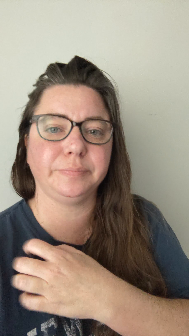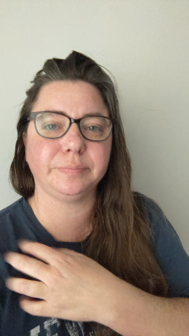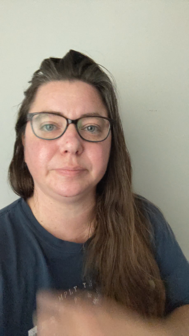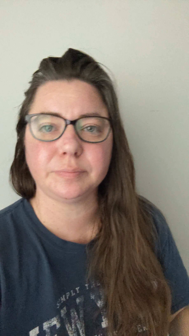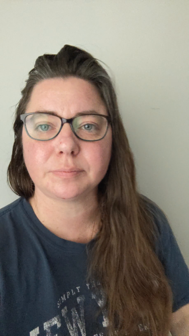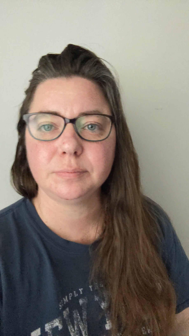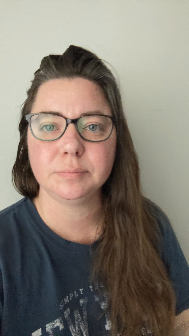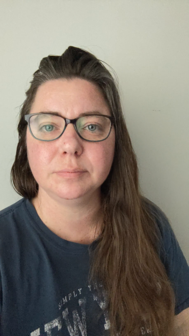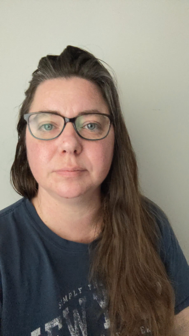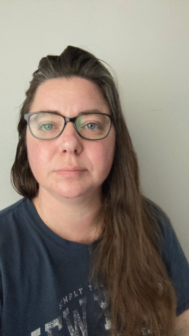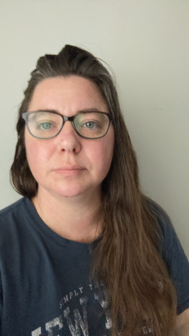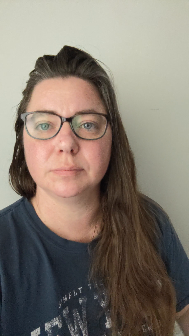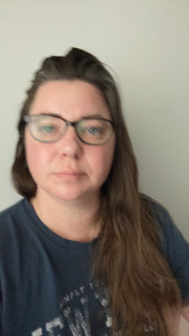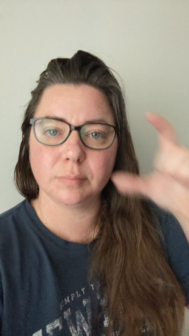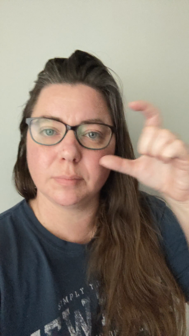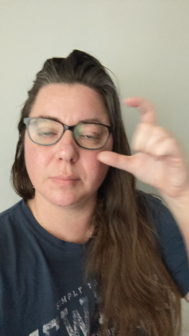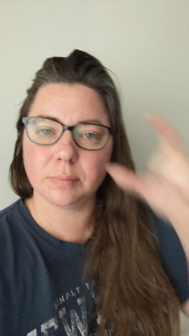glasses